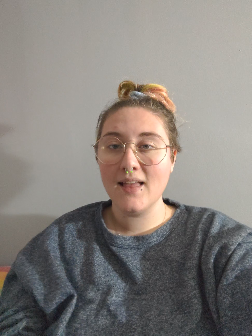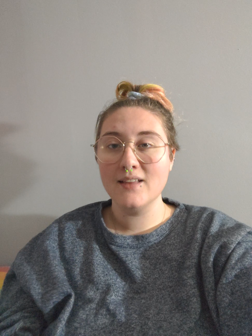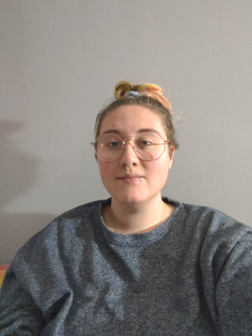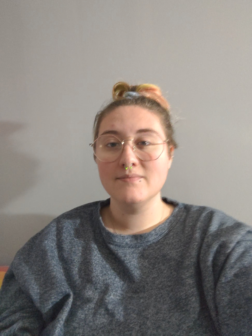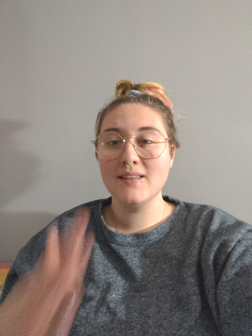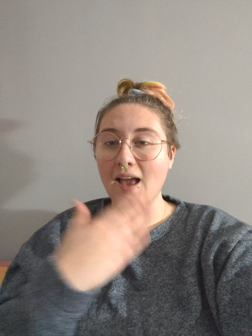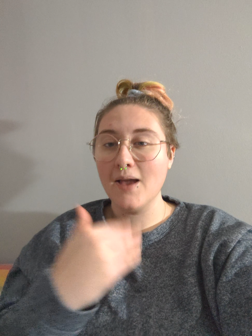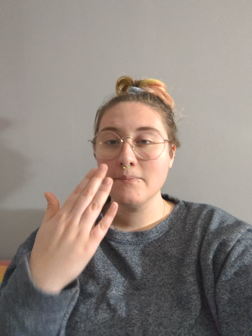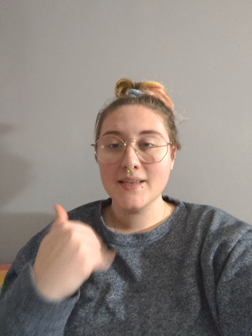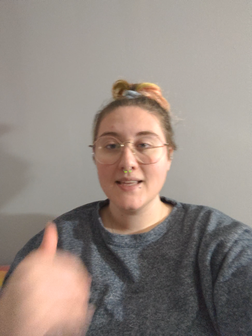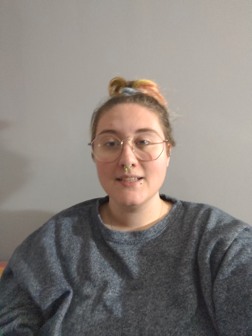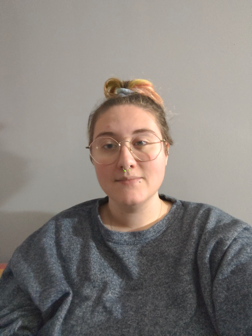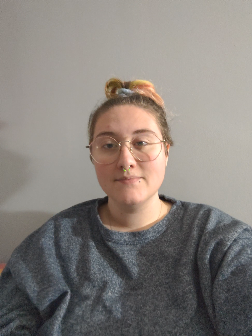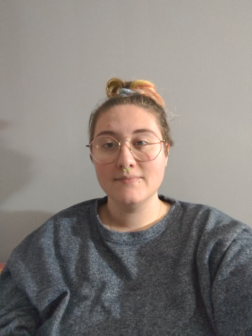napkin